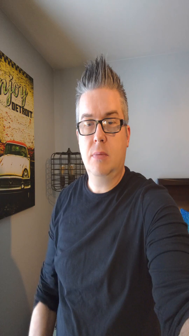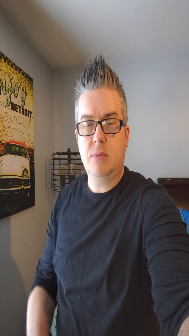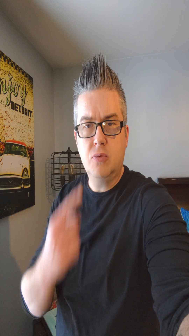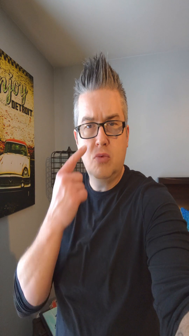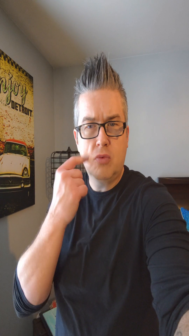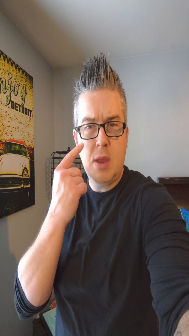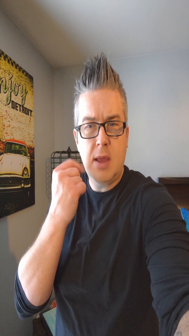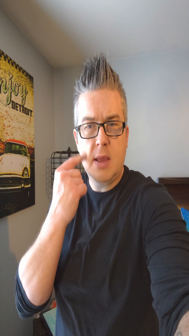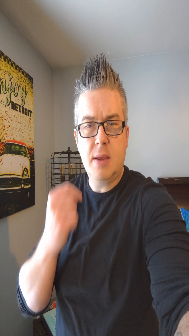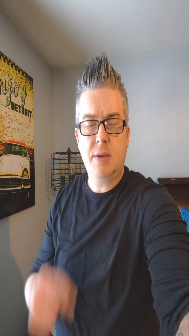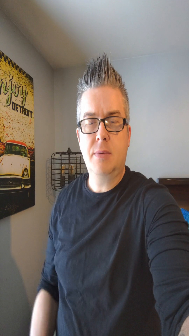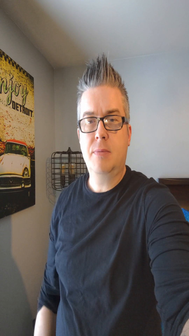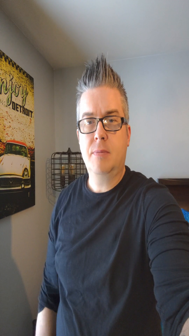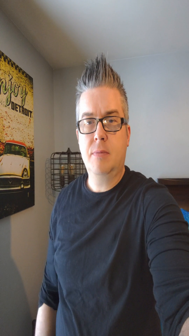cry